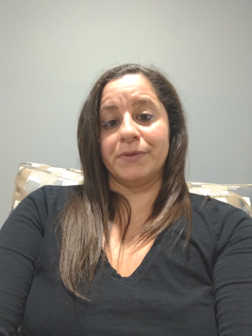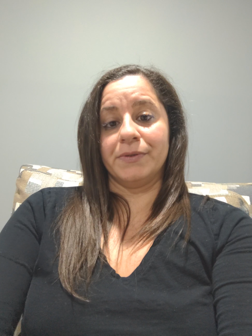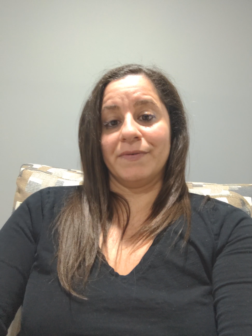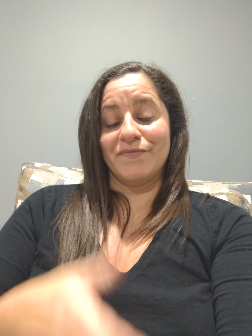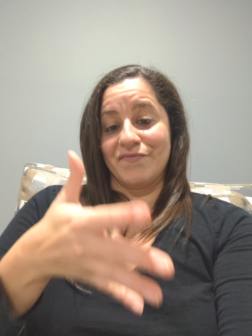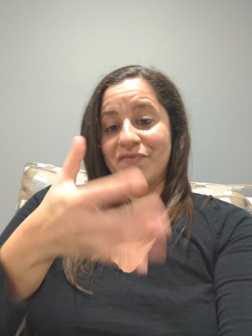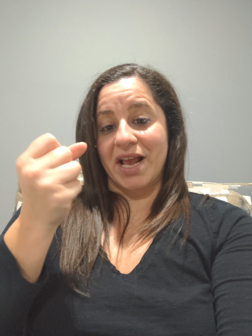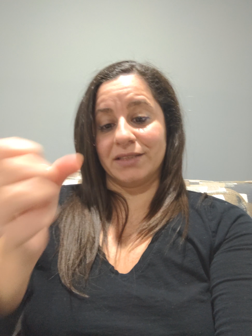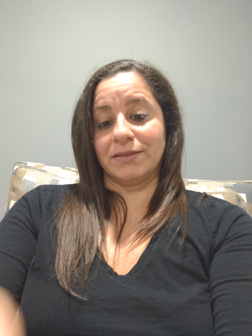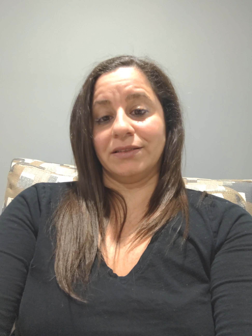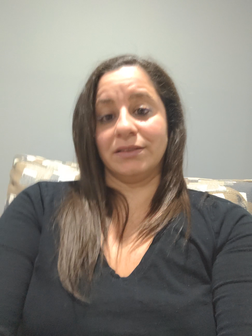fast